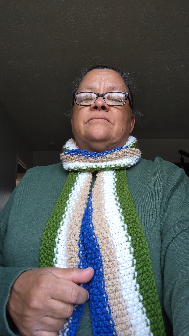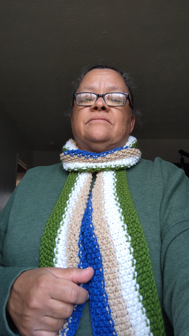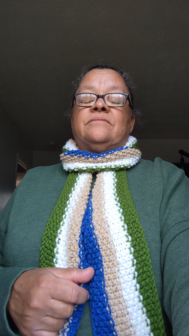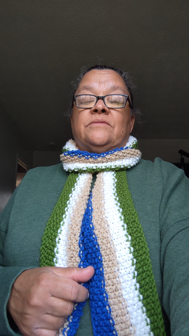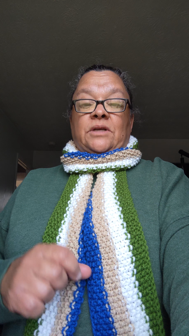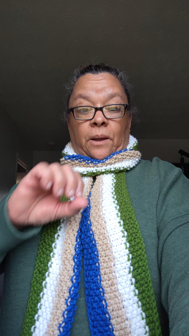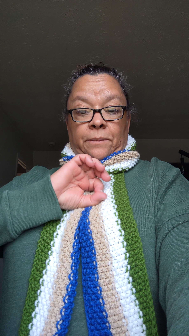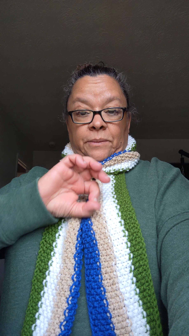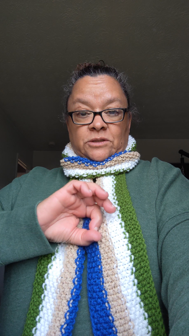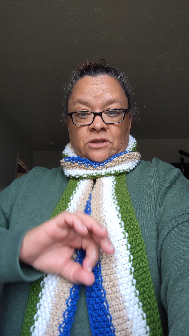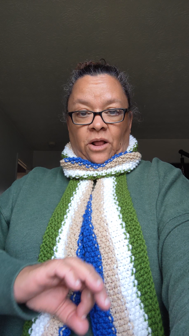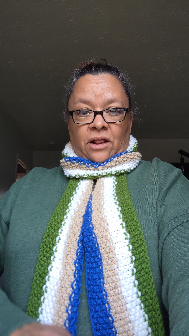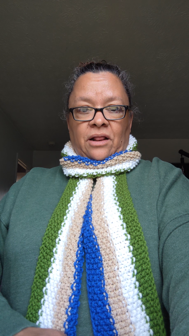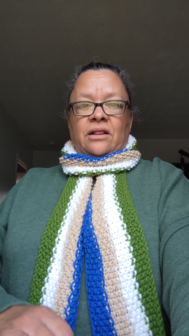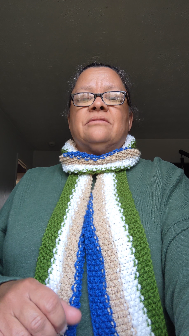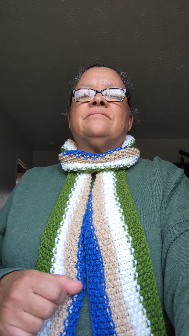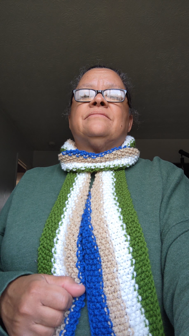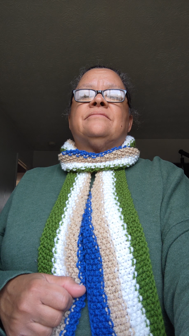button